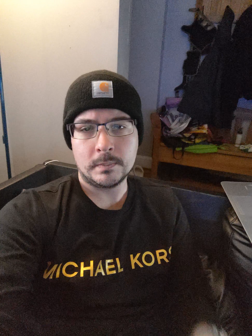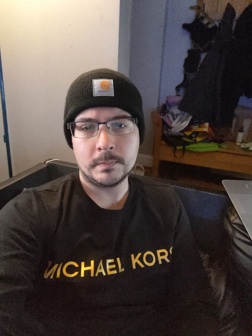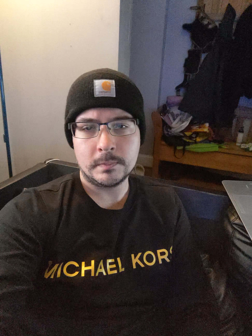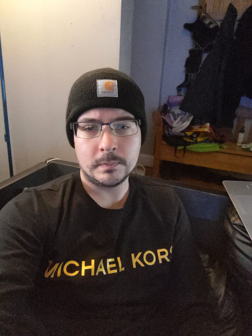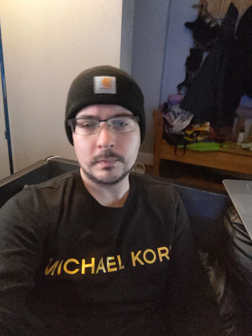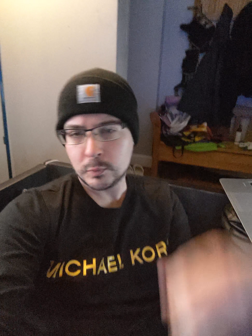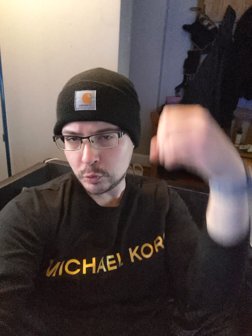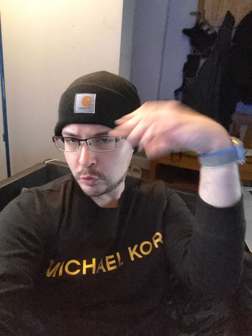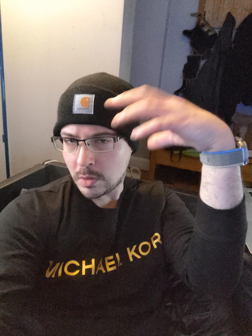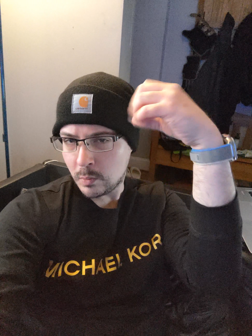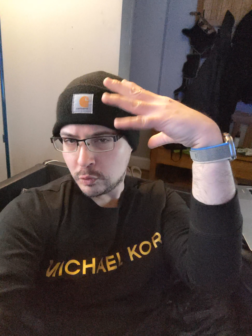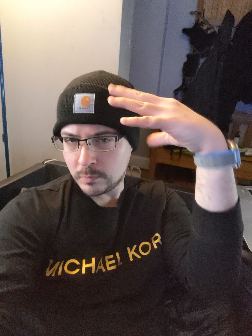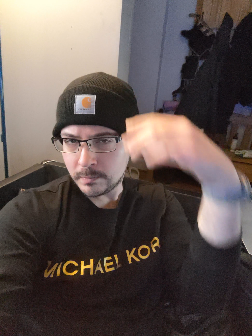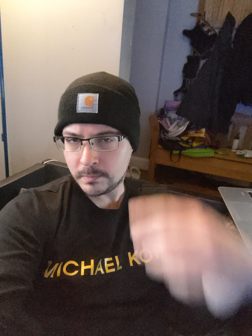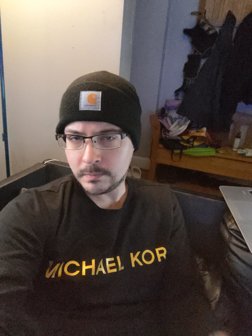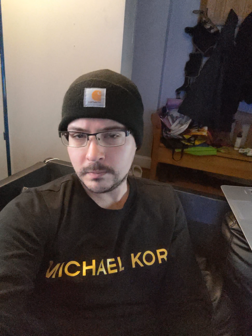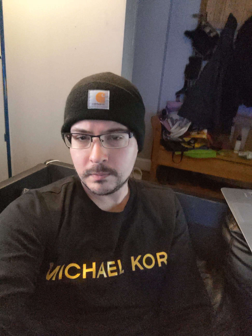shower